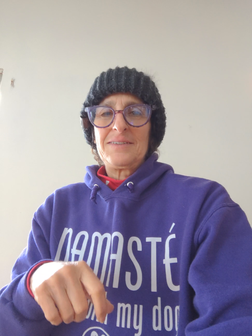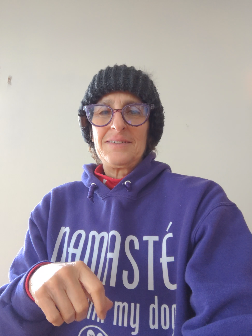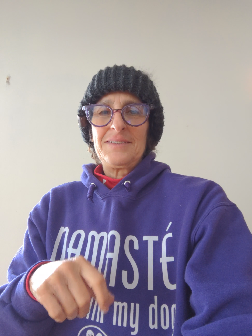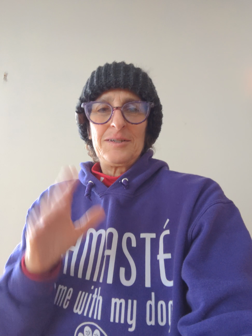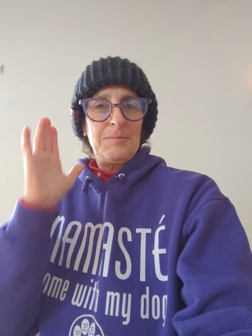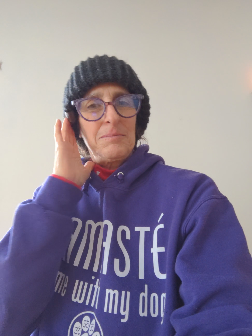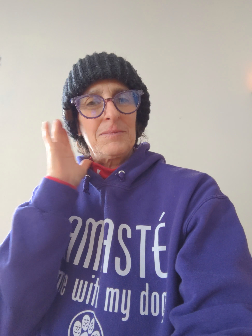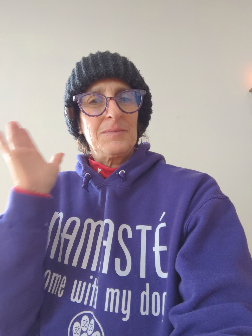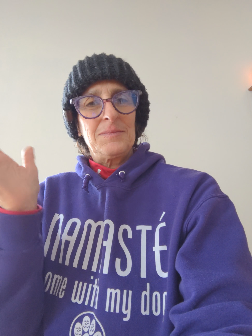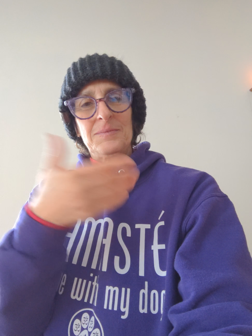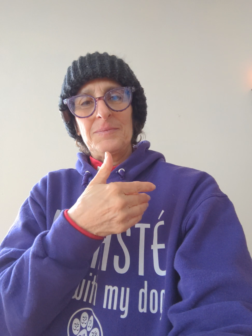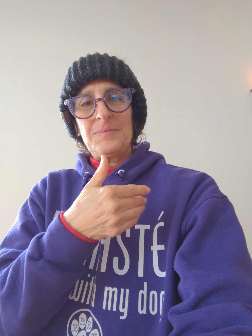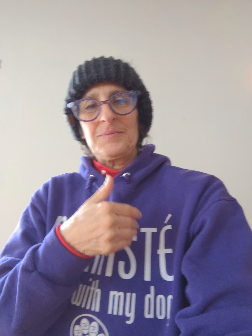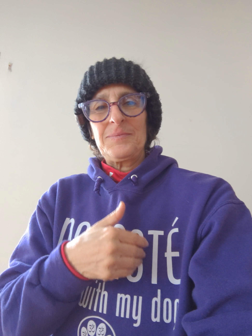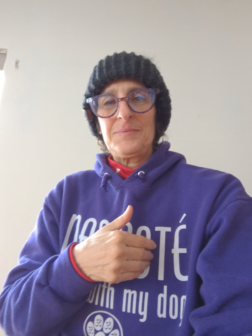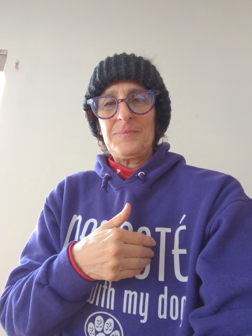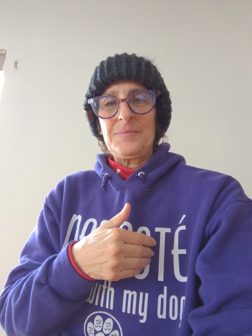bedroom